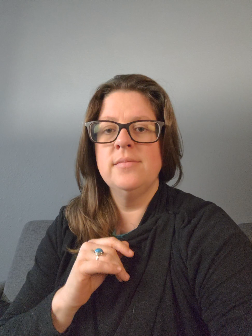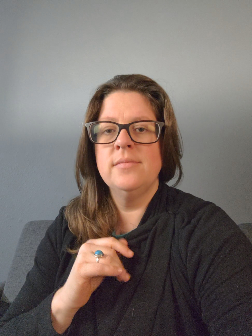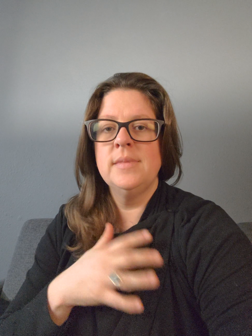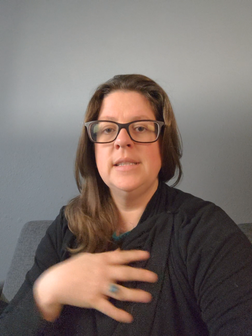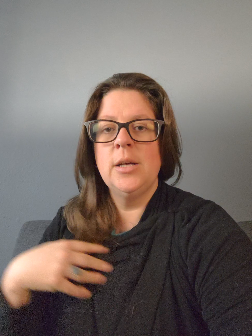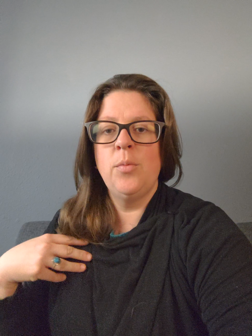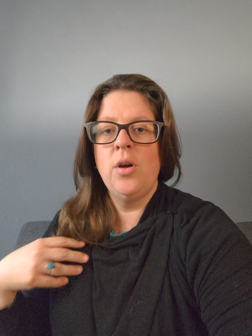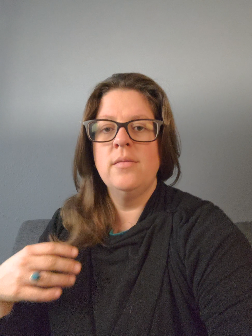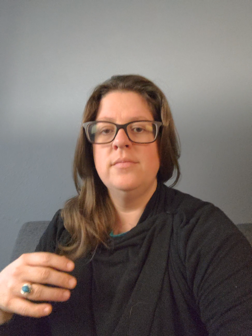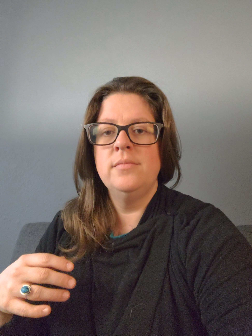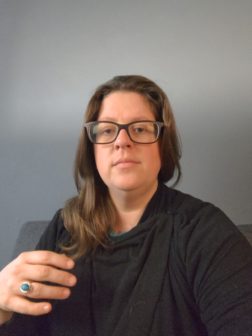zebra